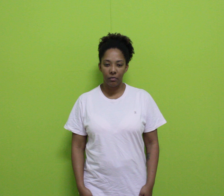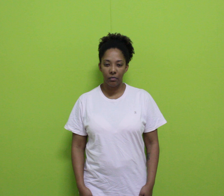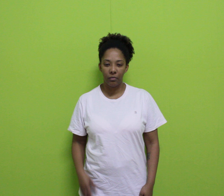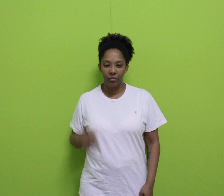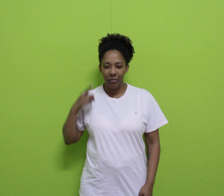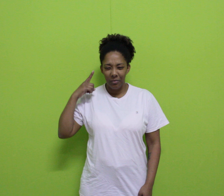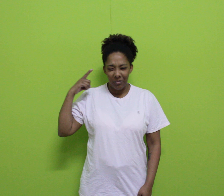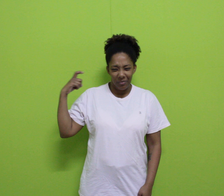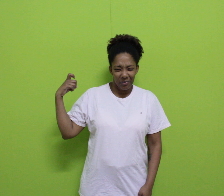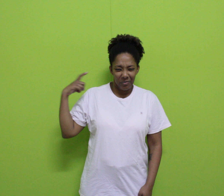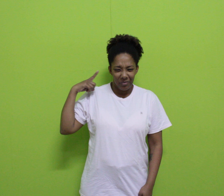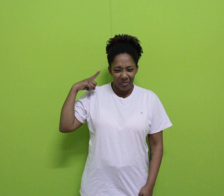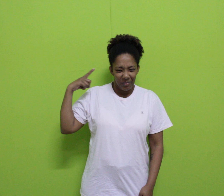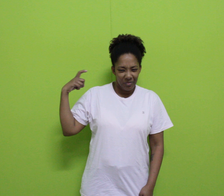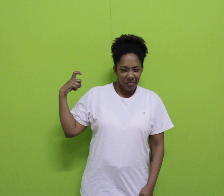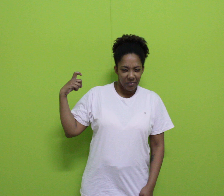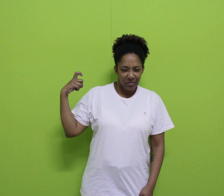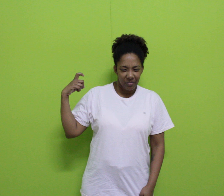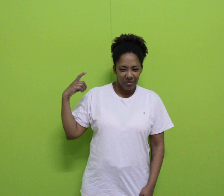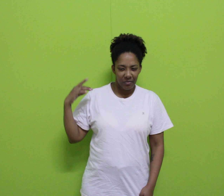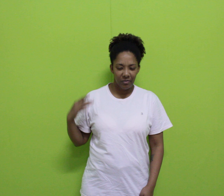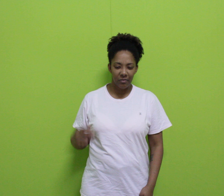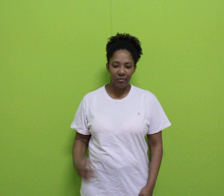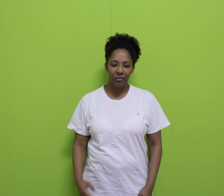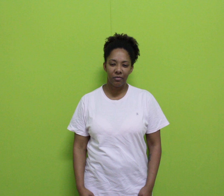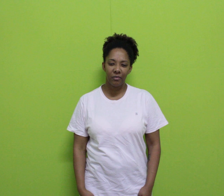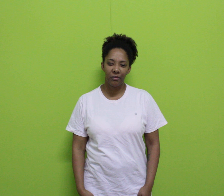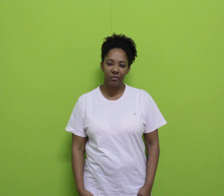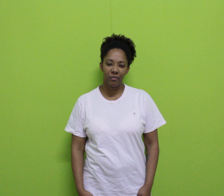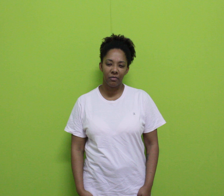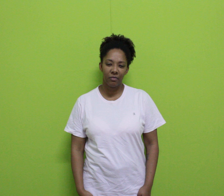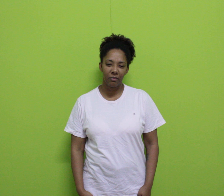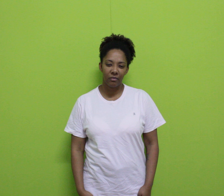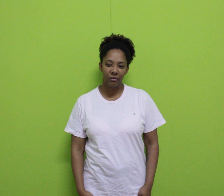barulho